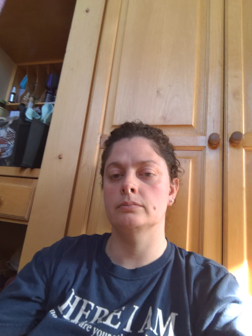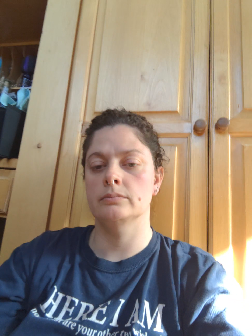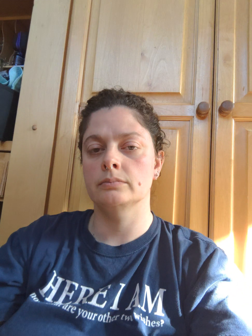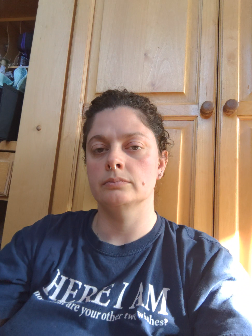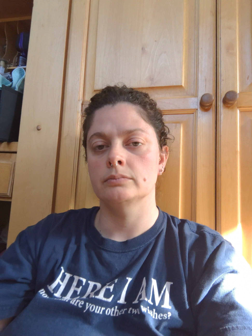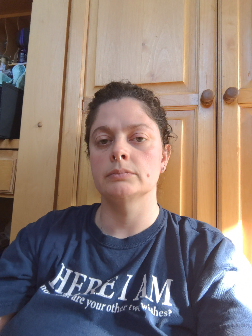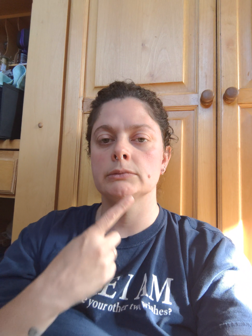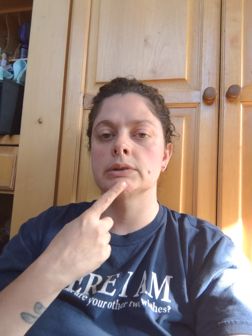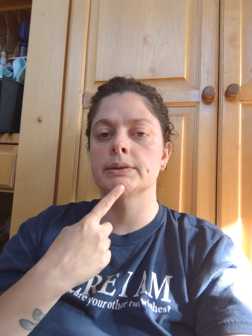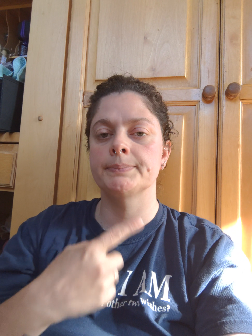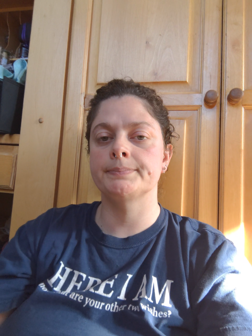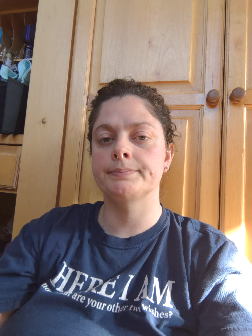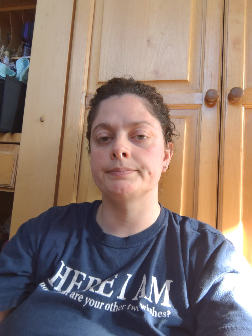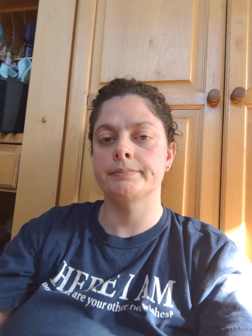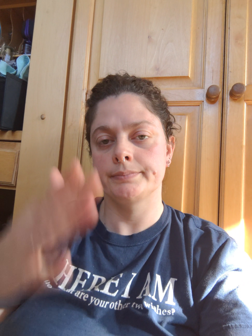say